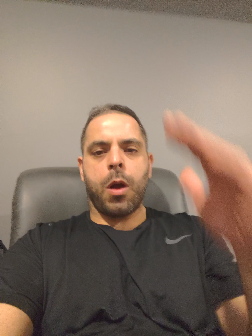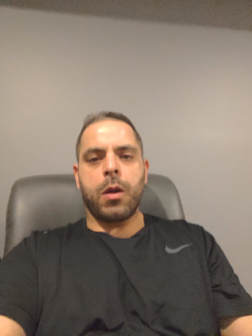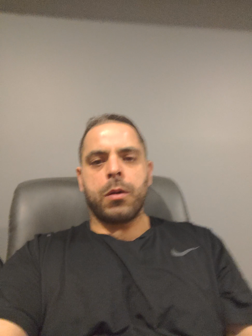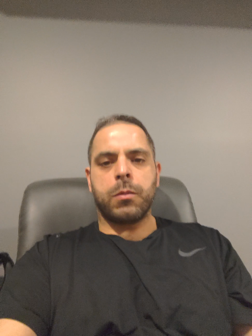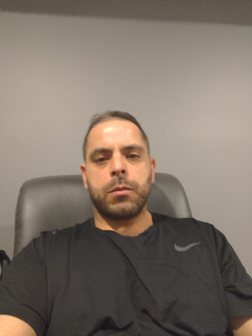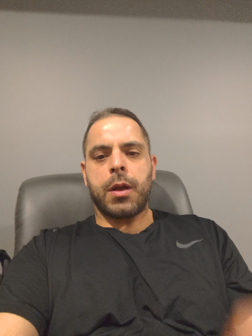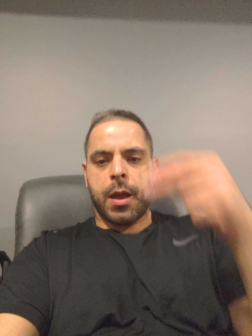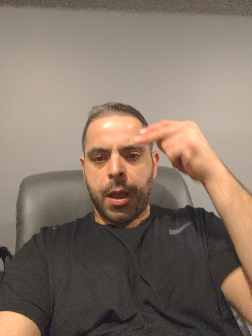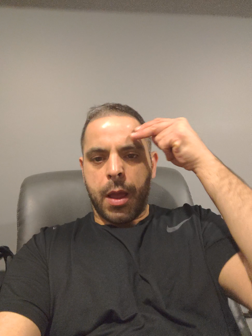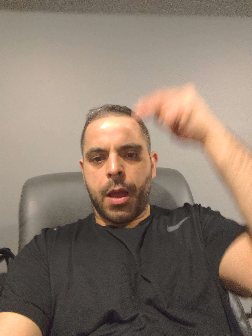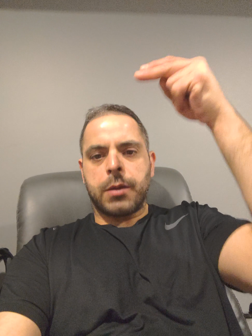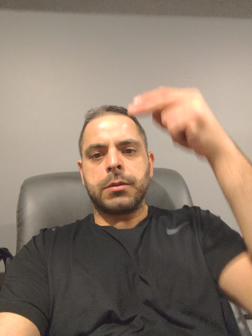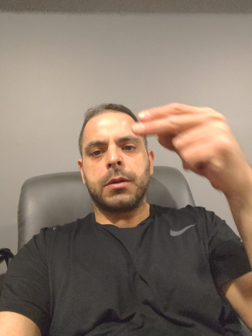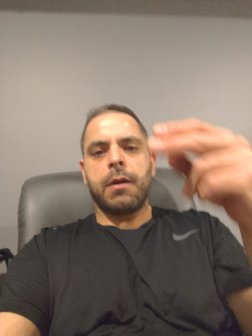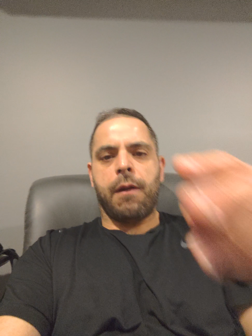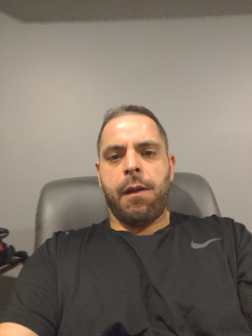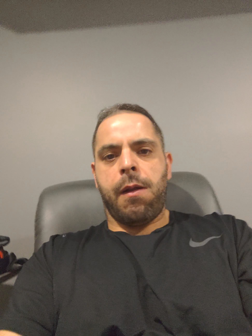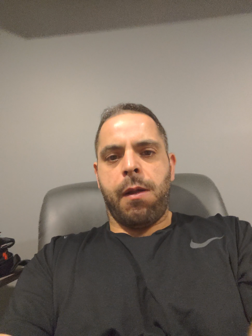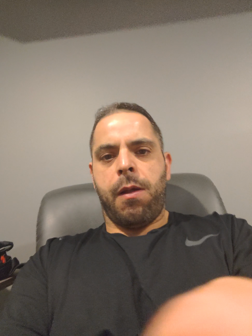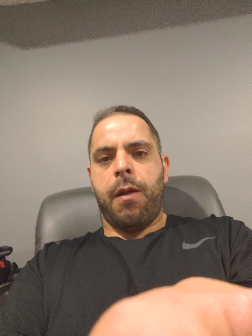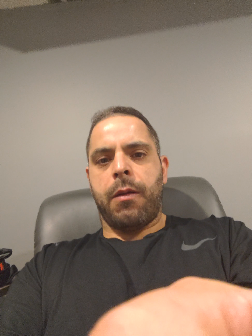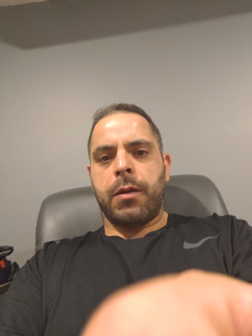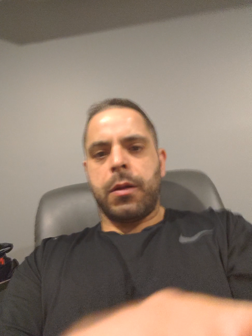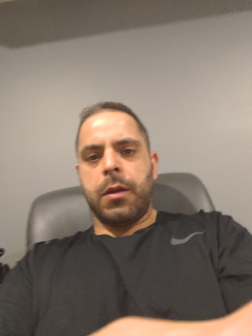high